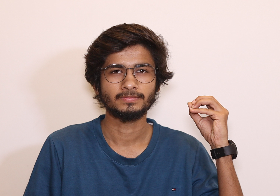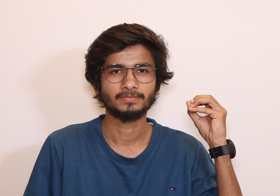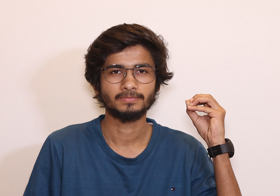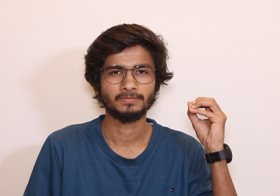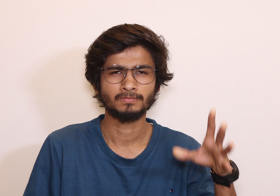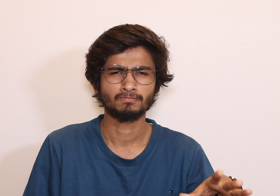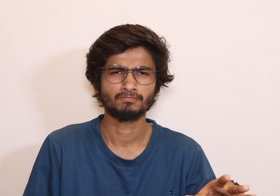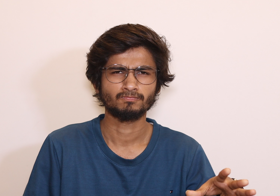bad